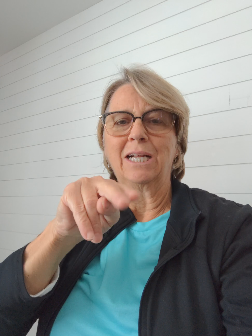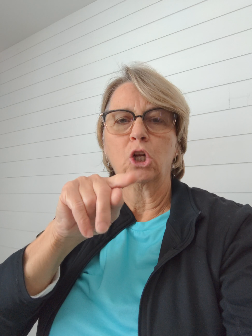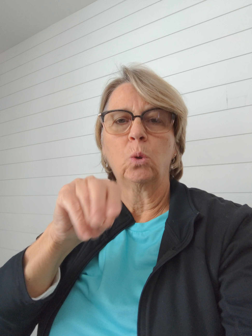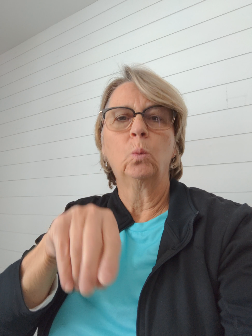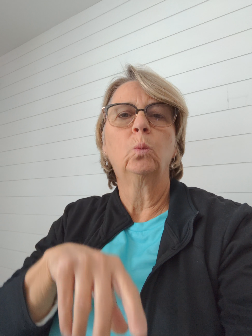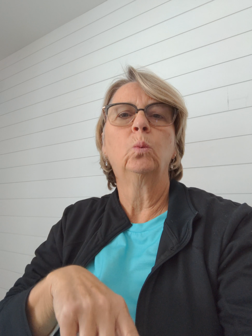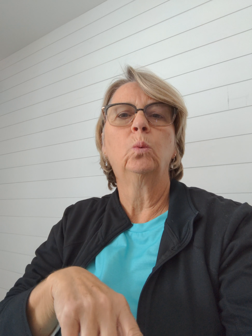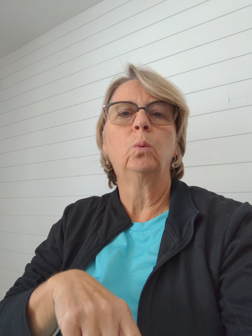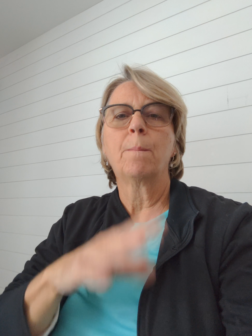into